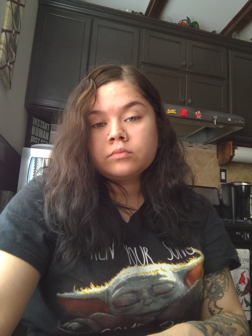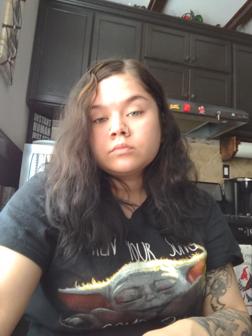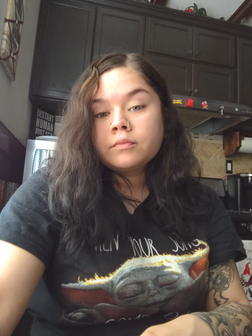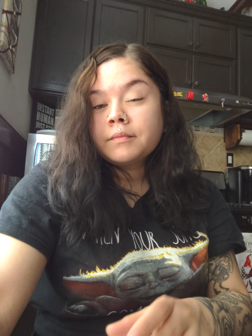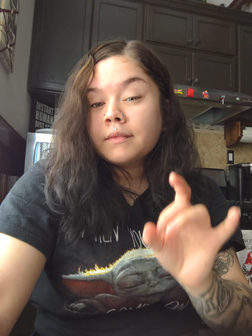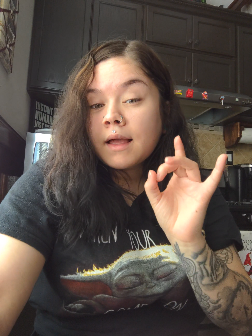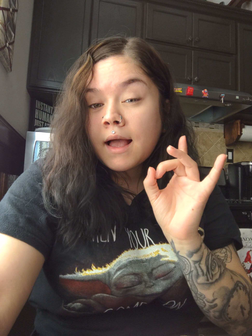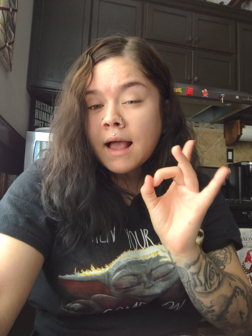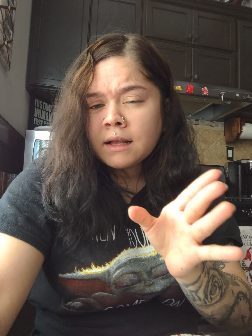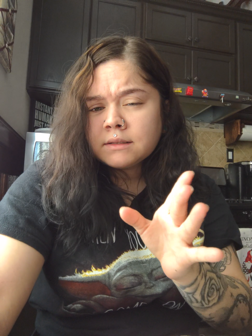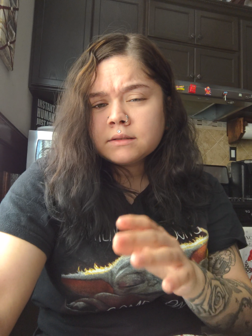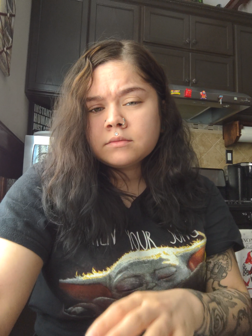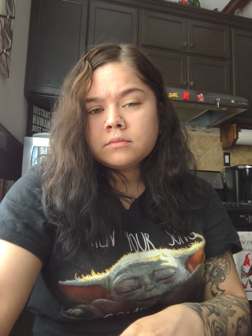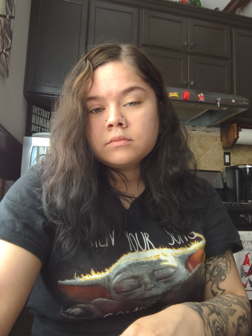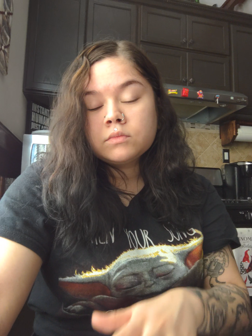hate